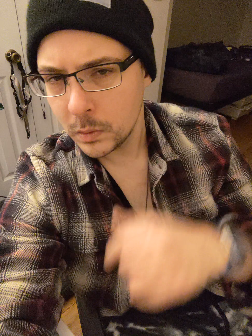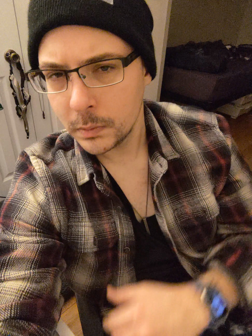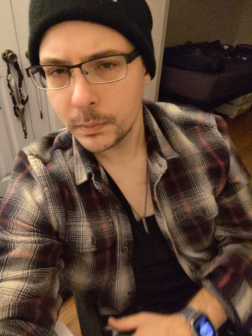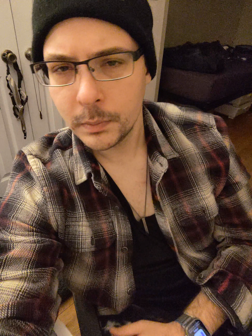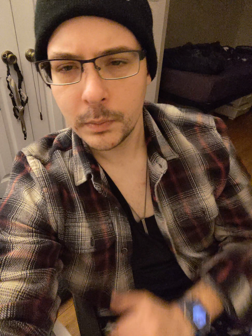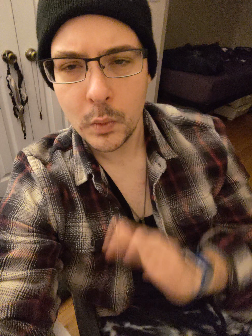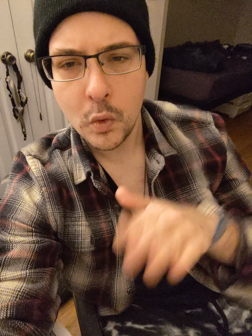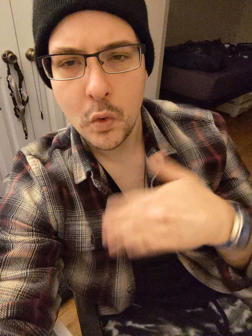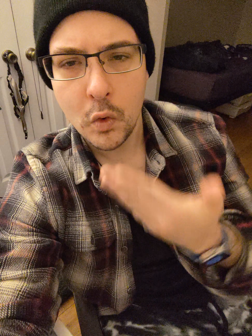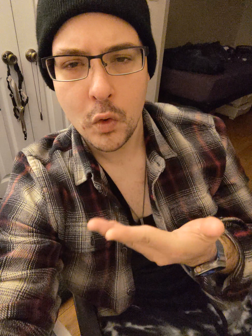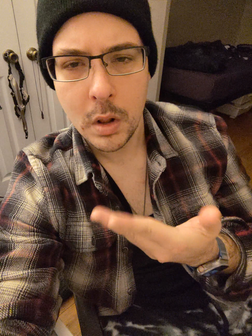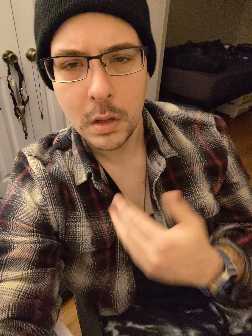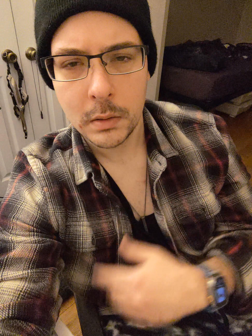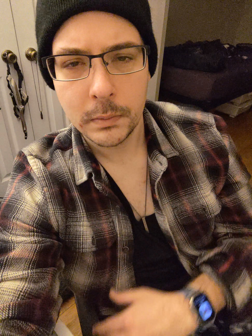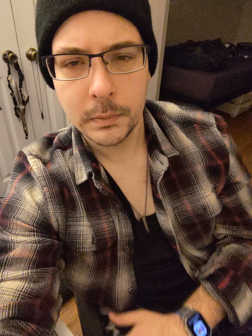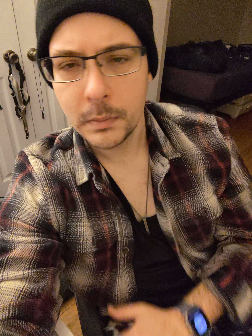all